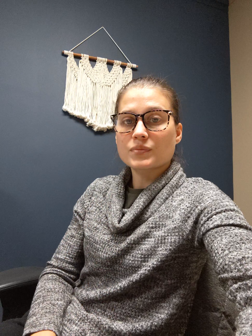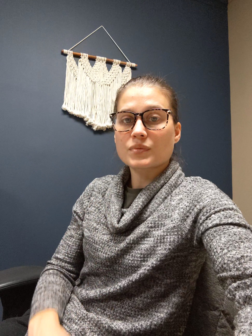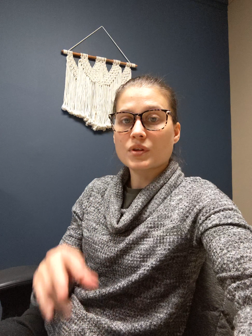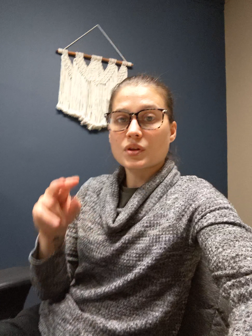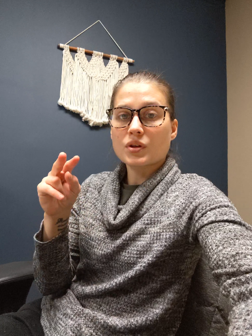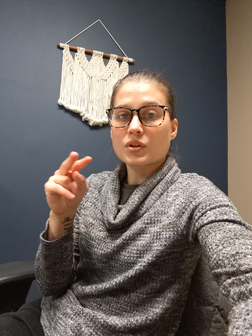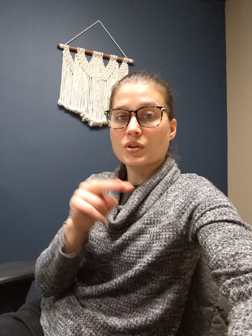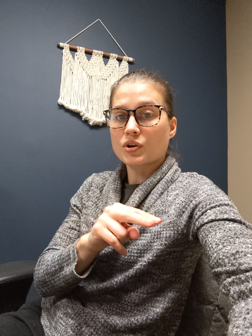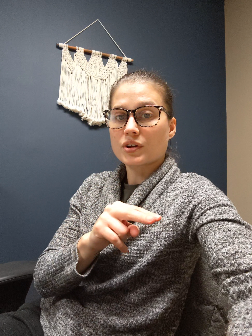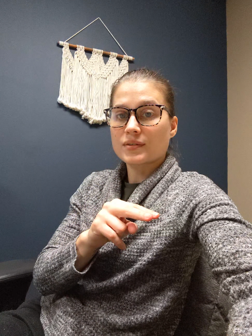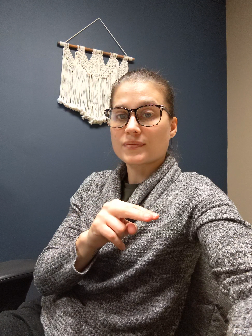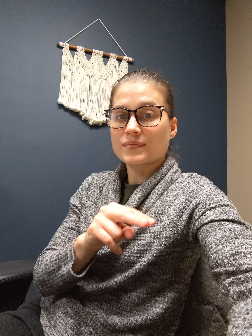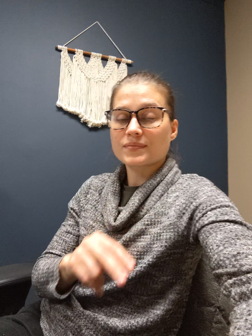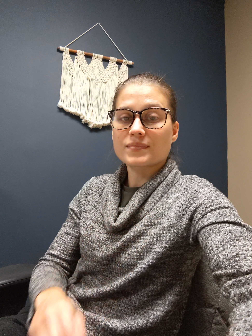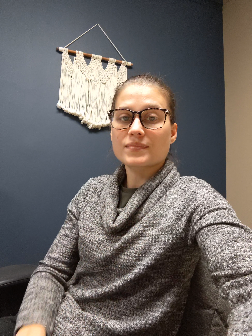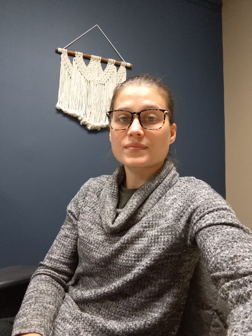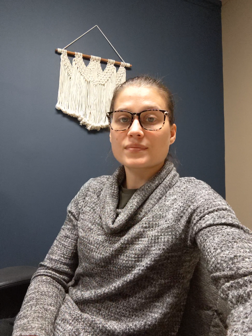look